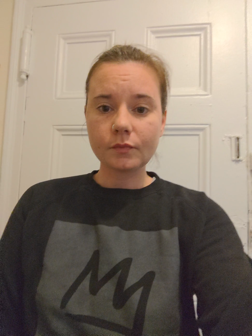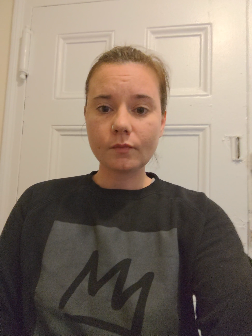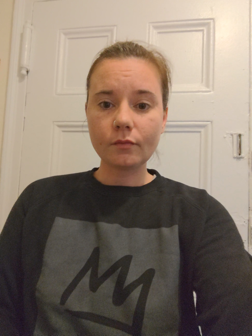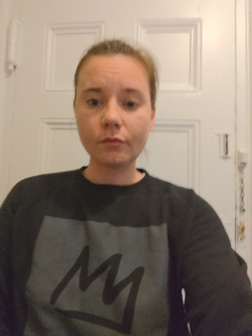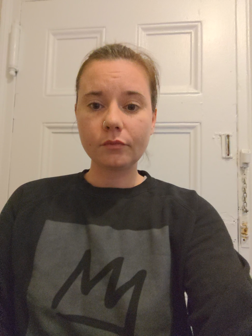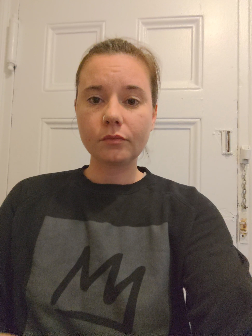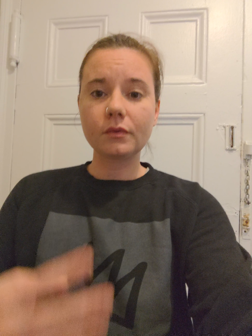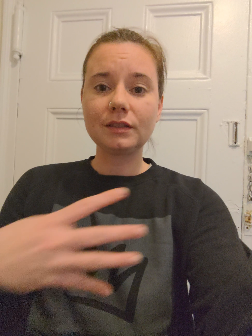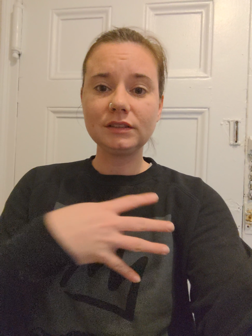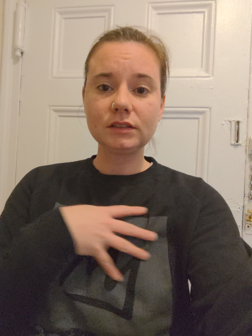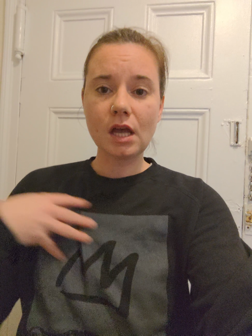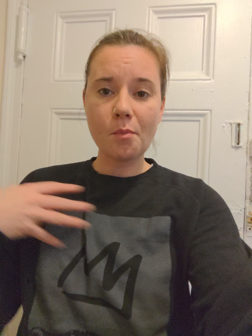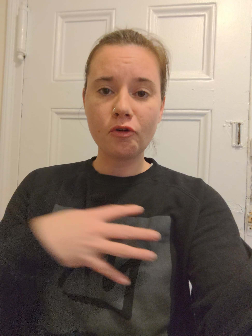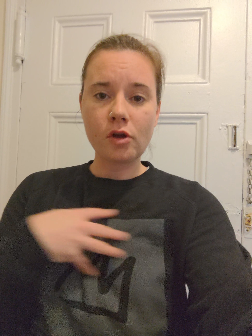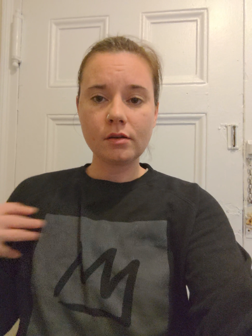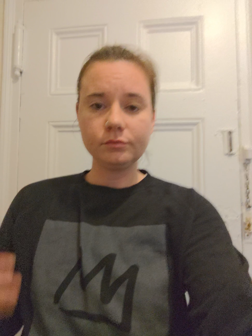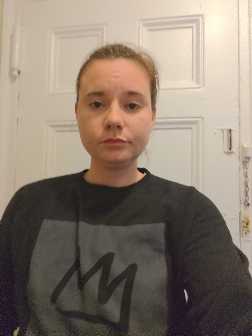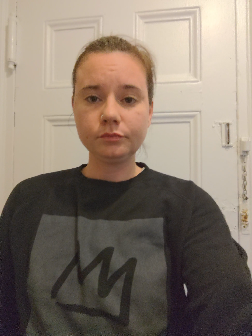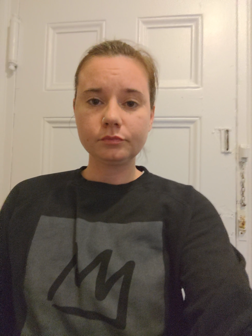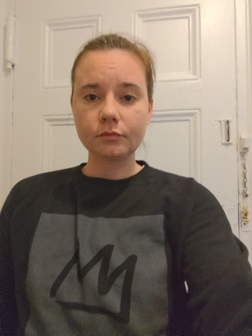zebra